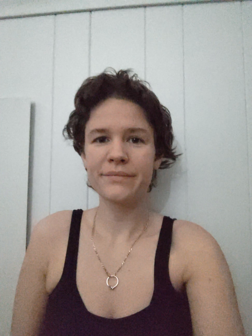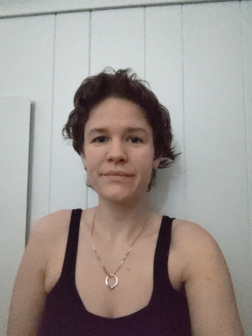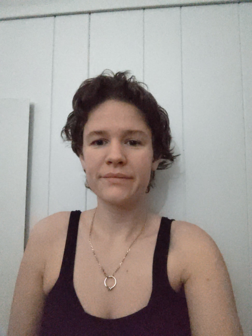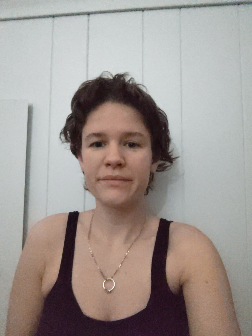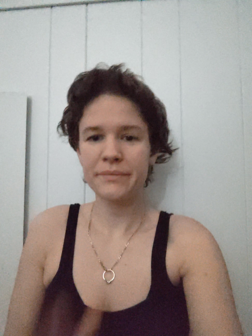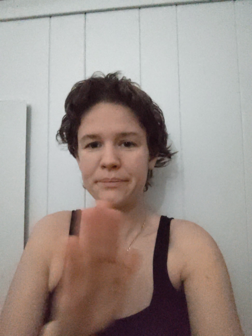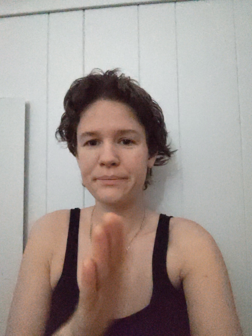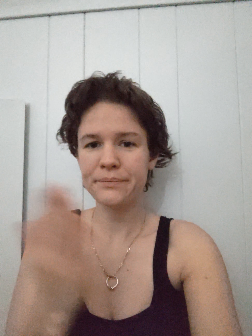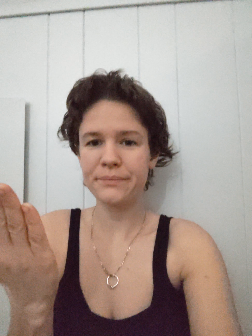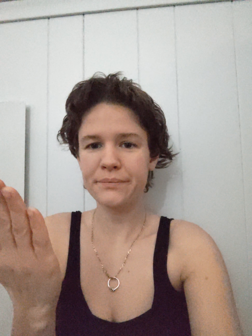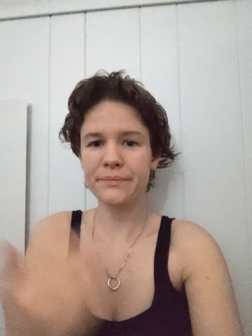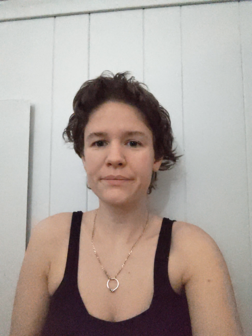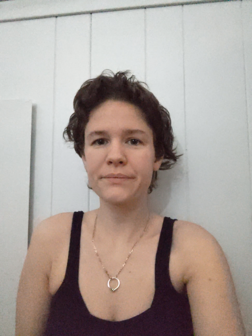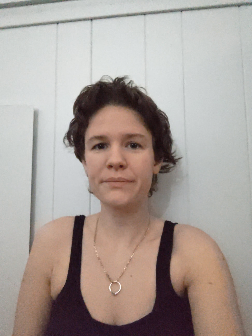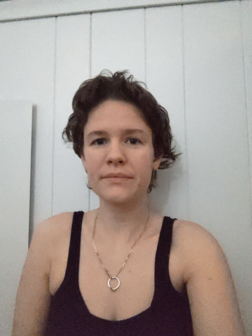book